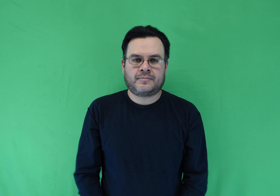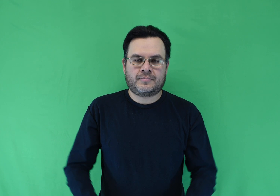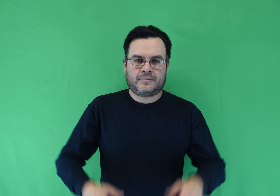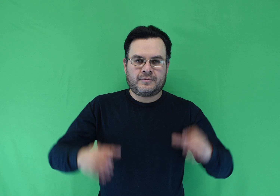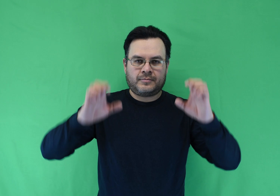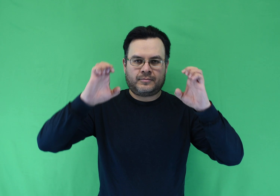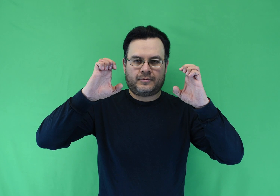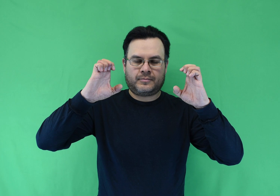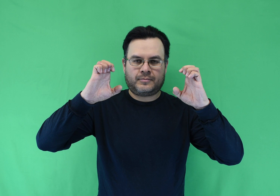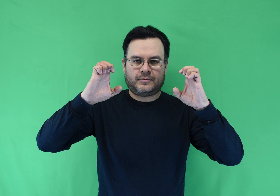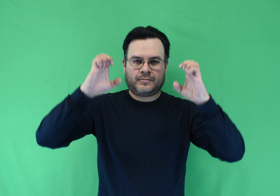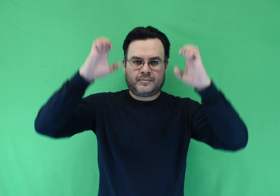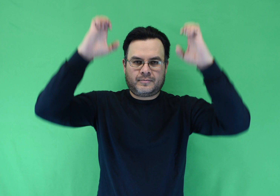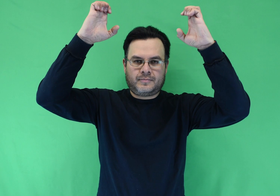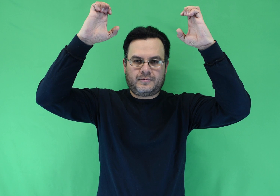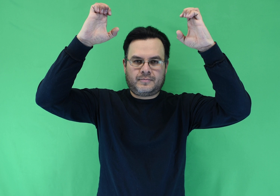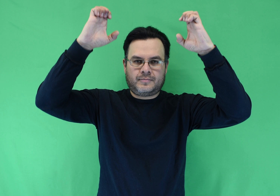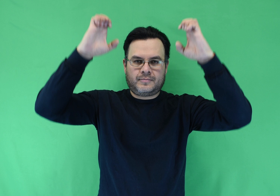edificio